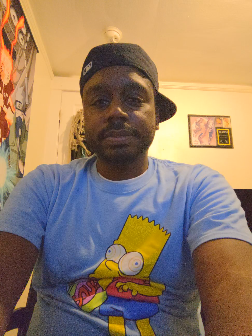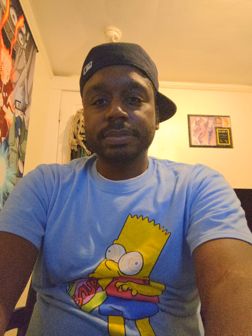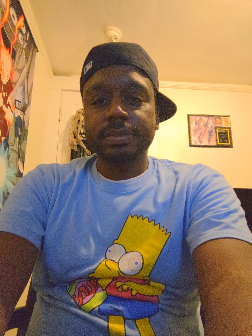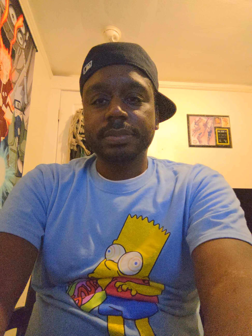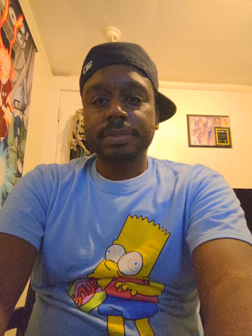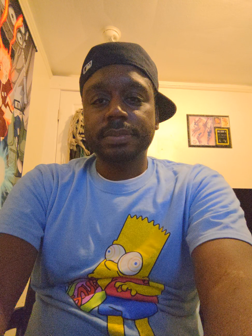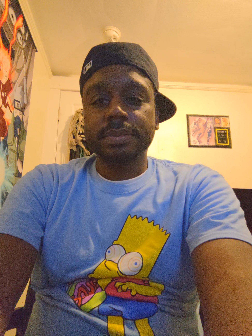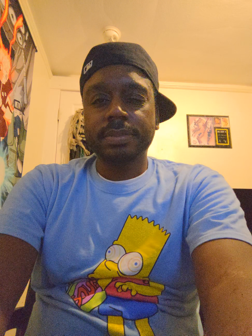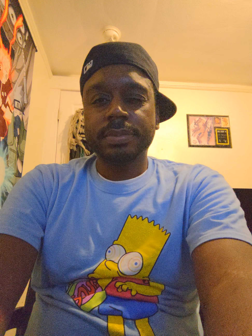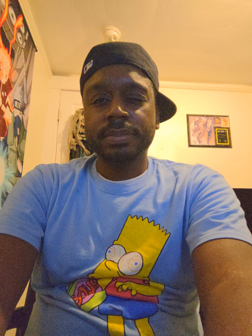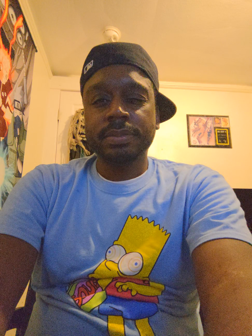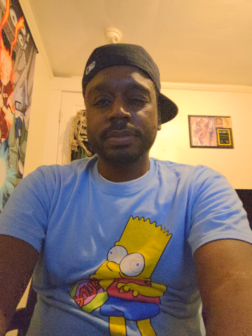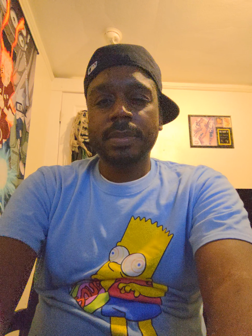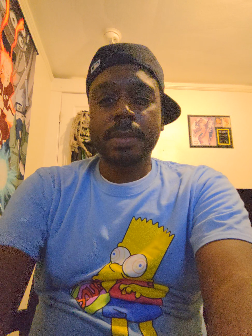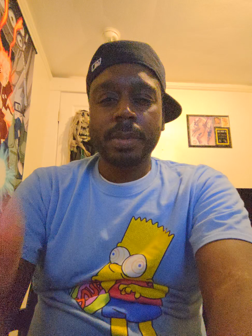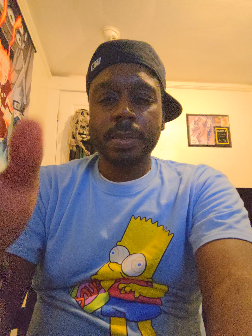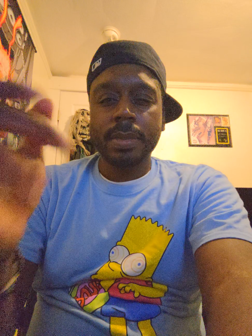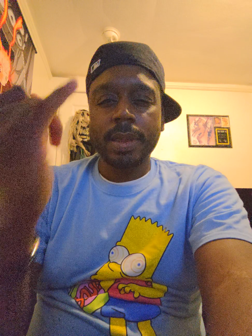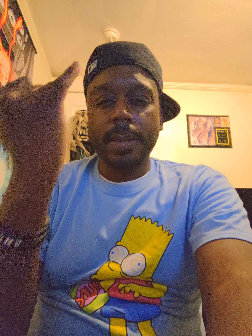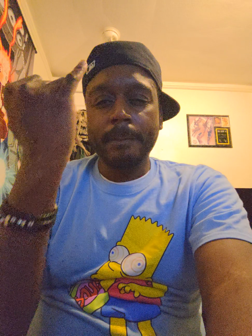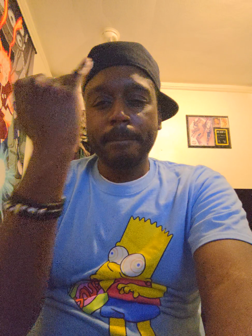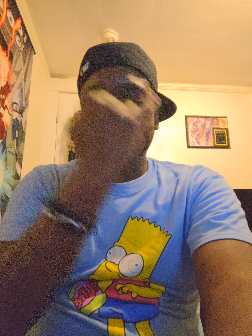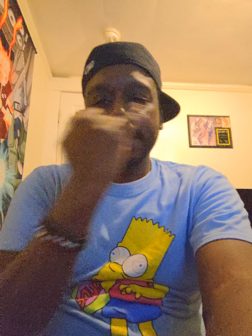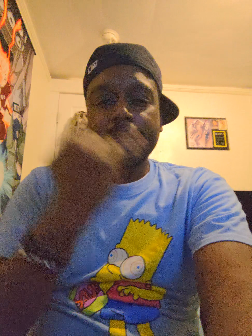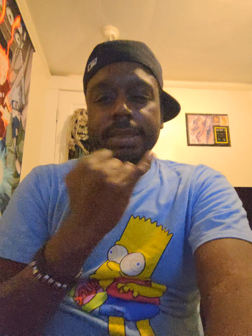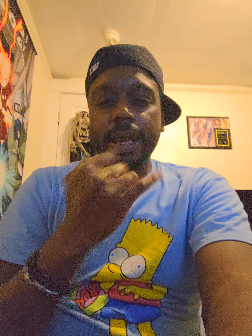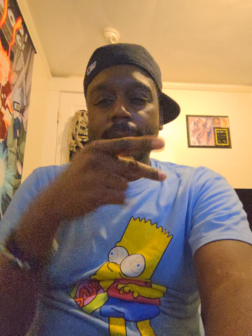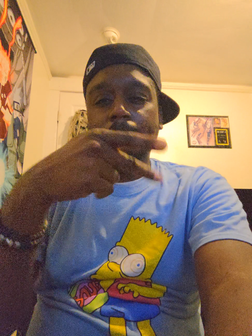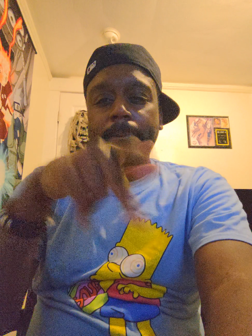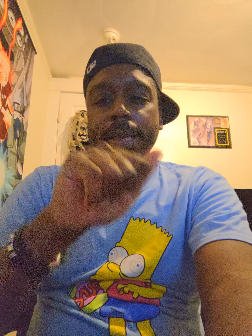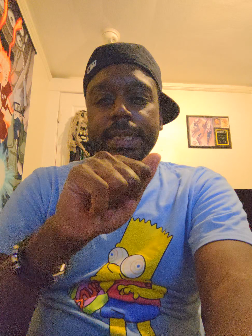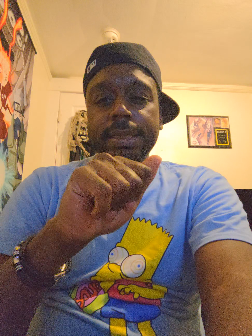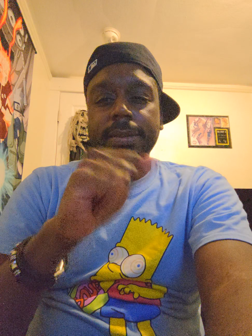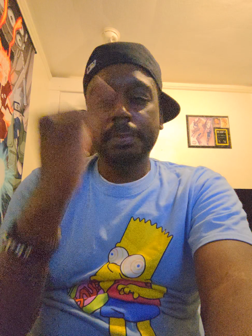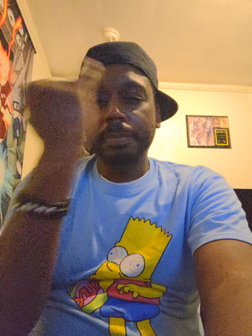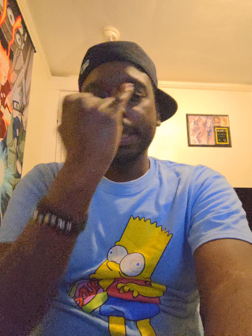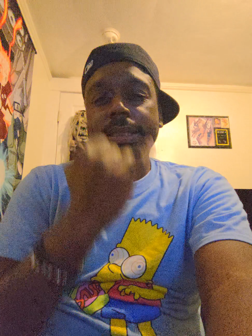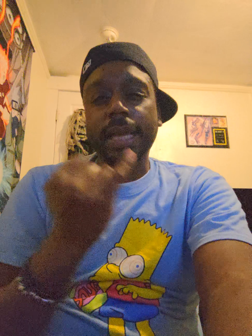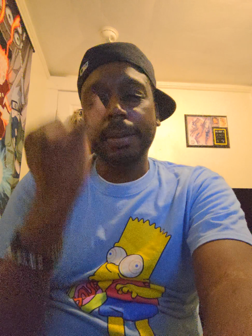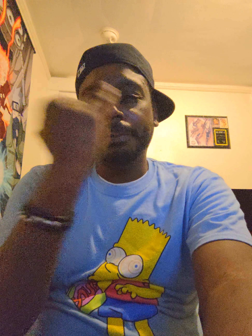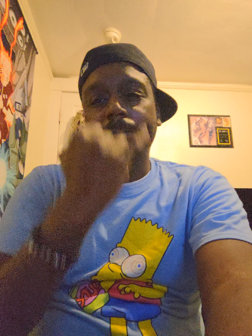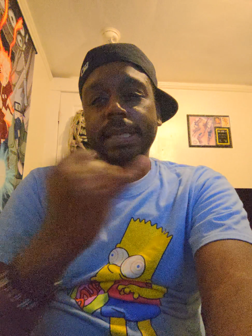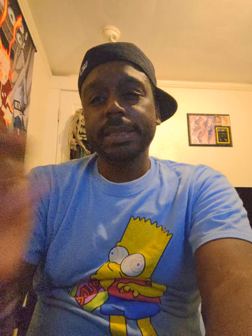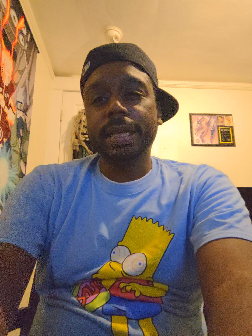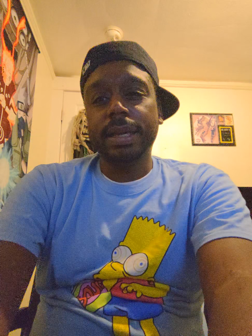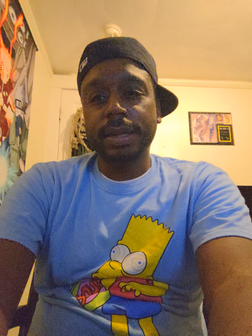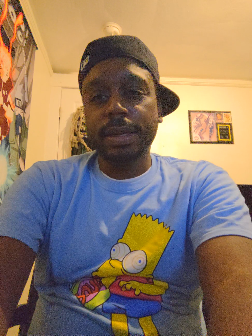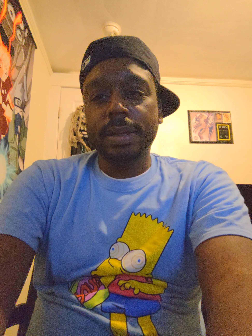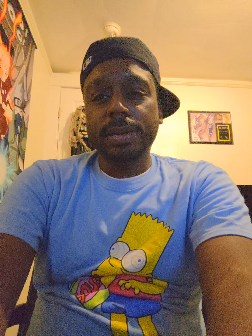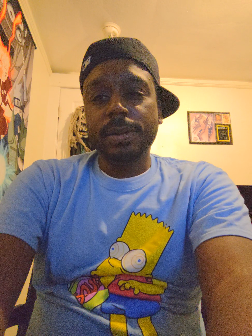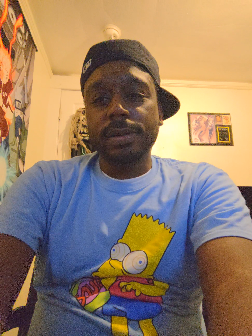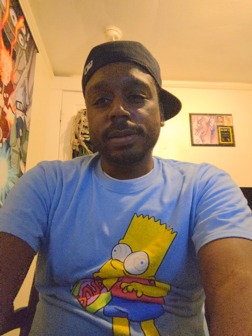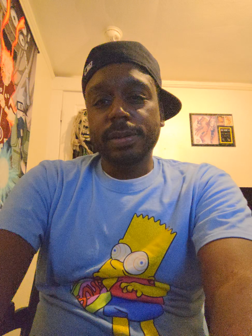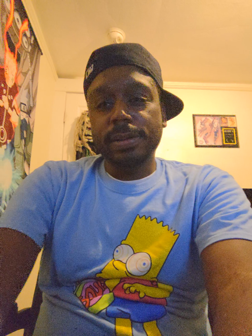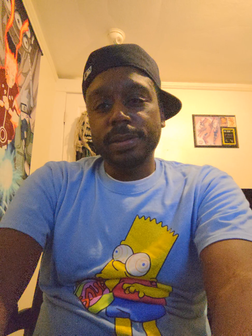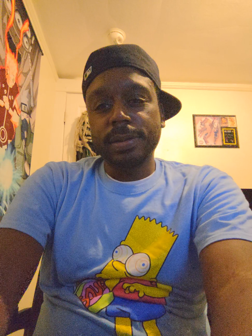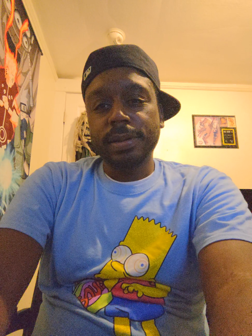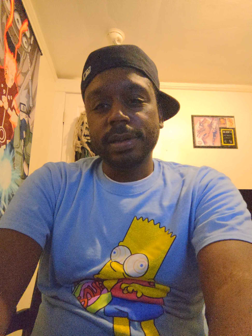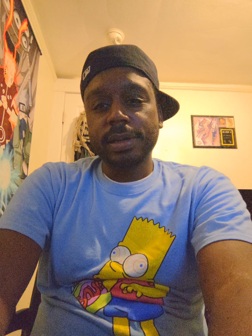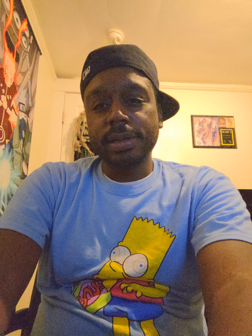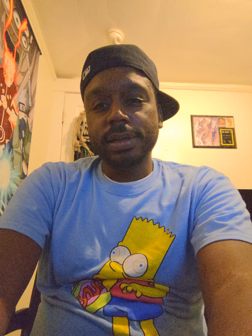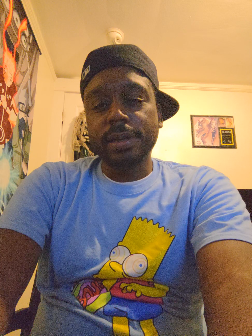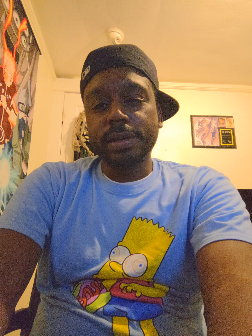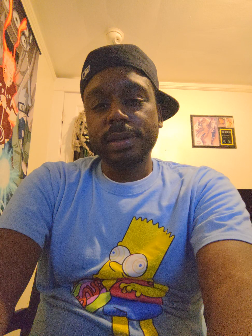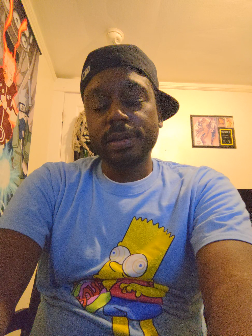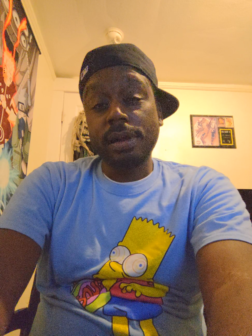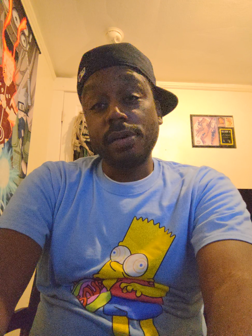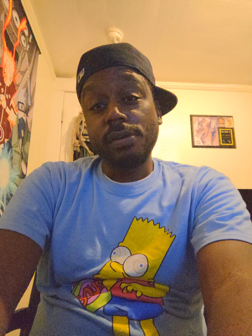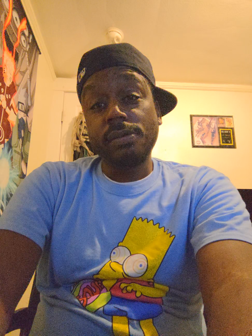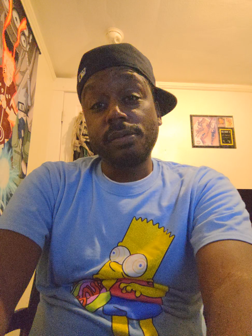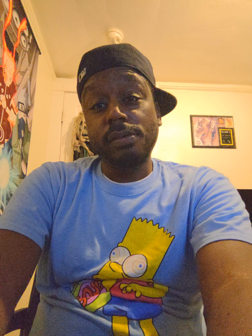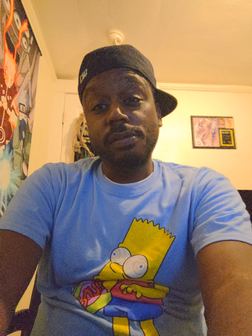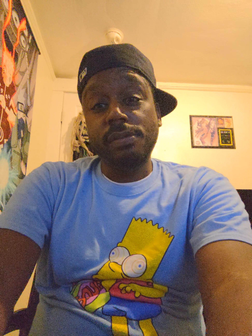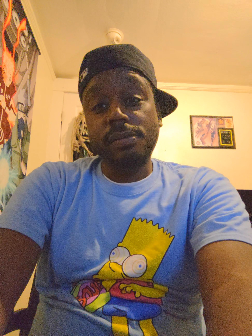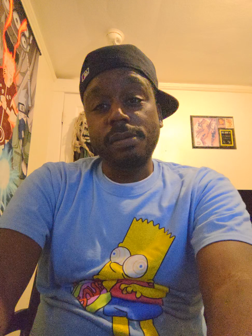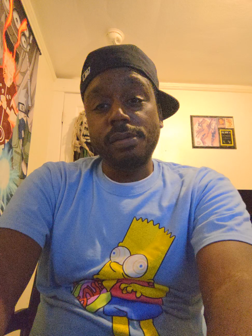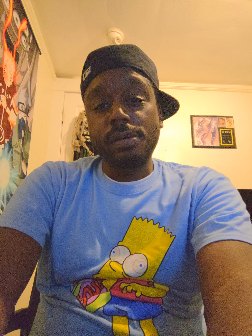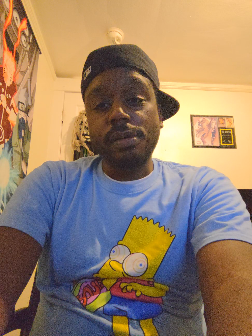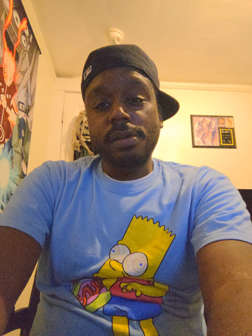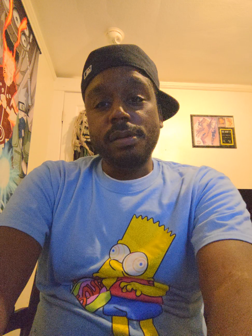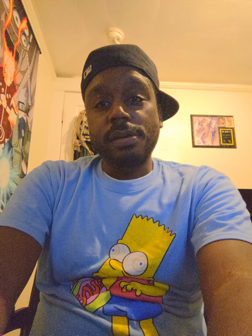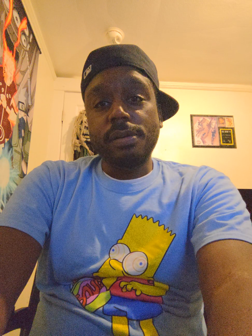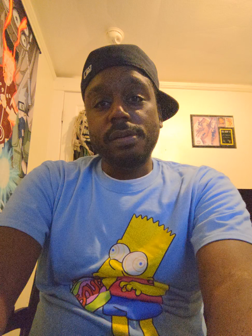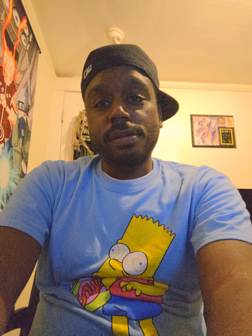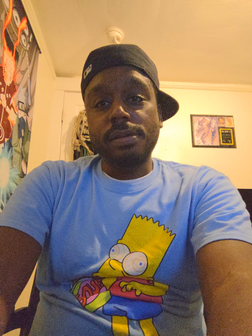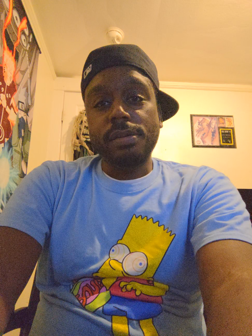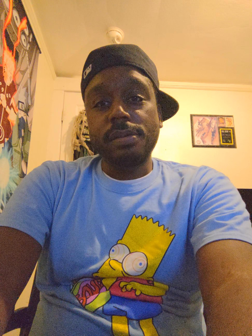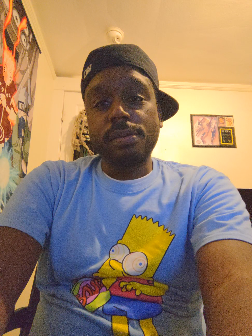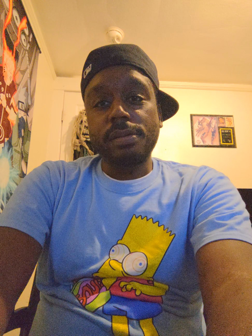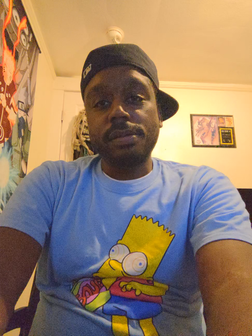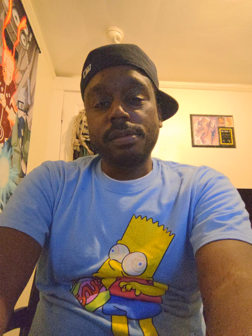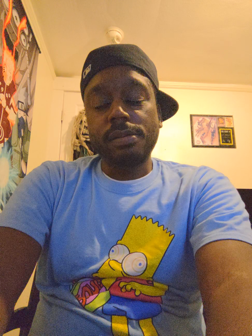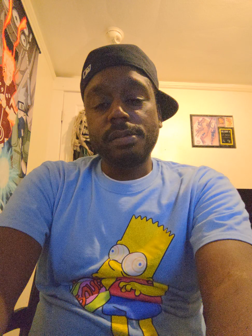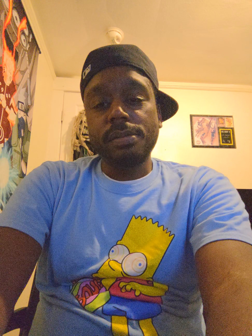pizza